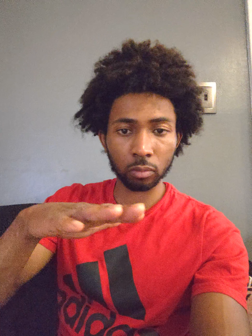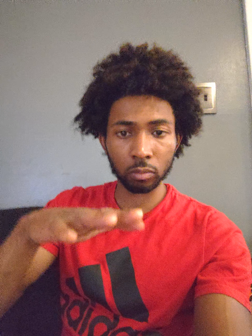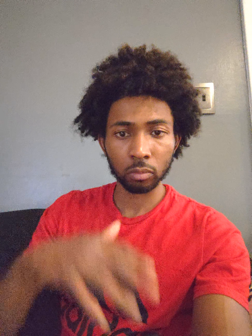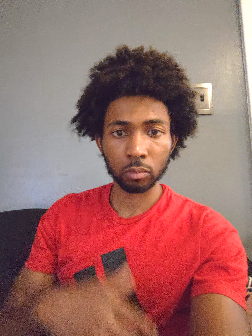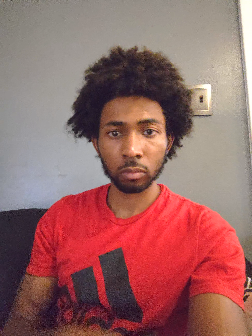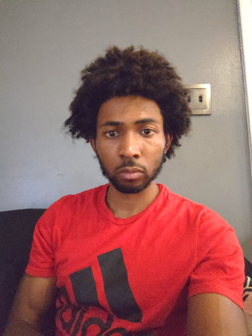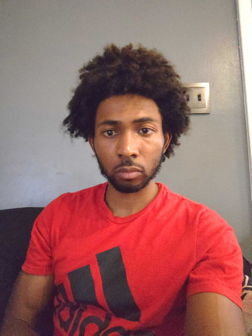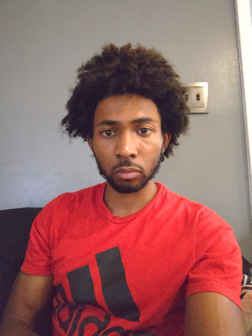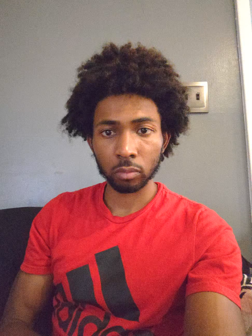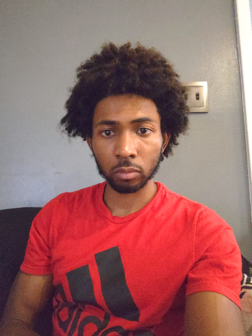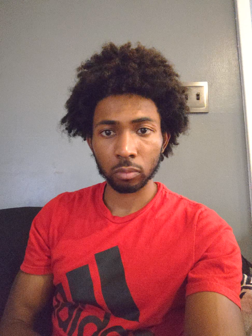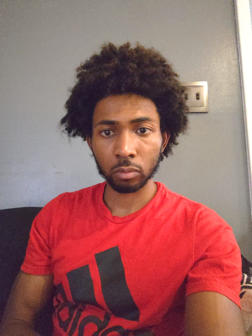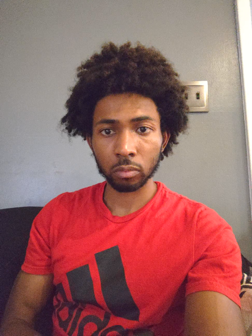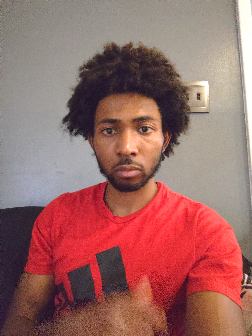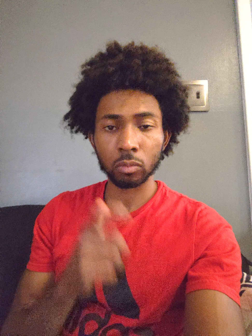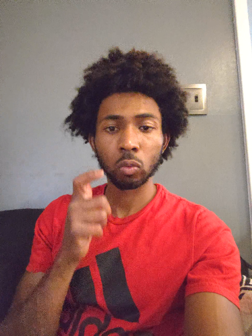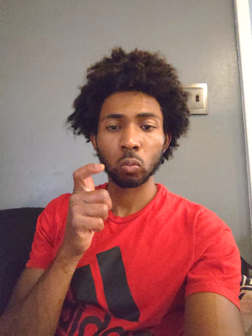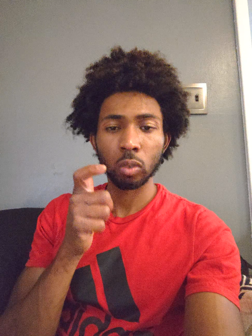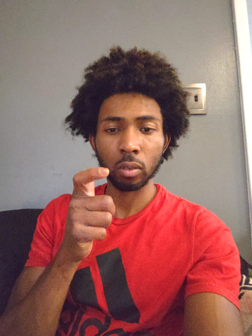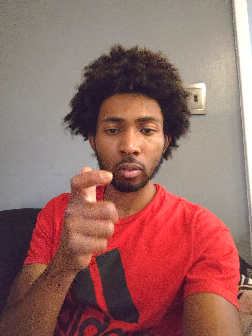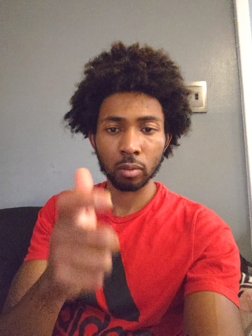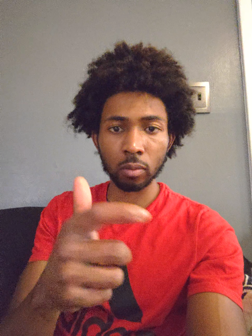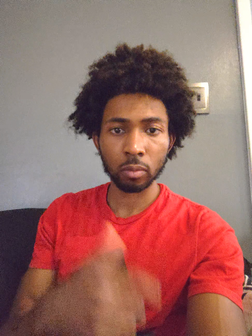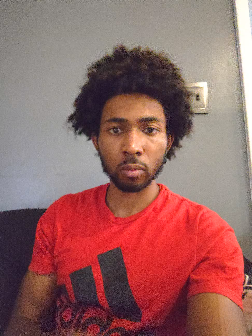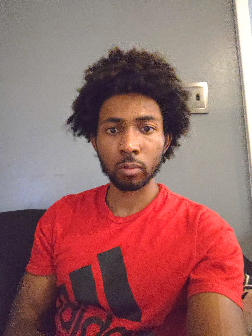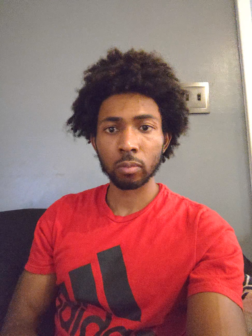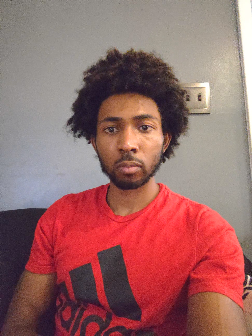run